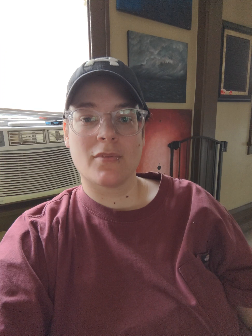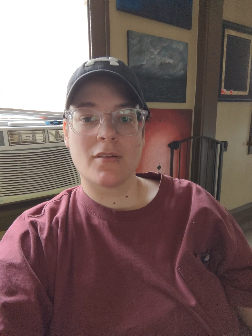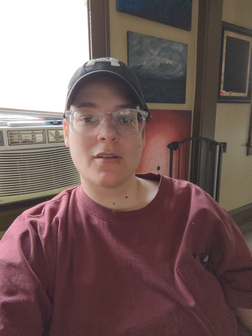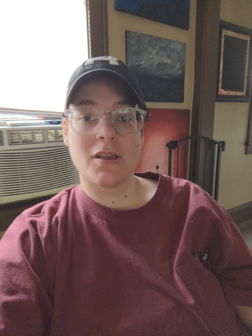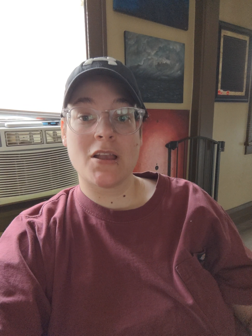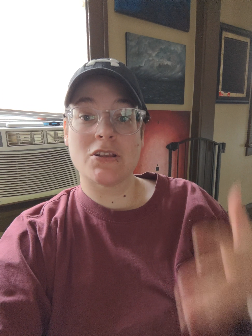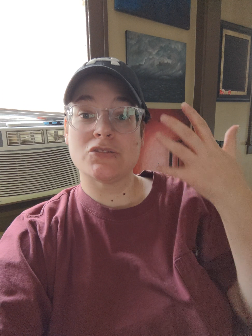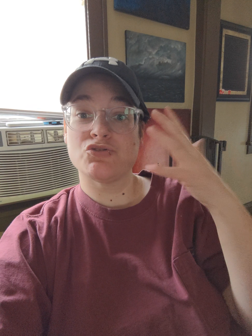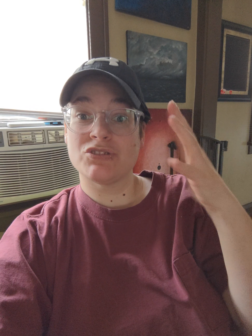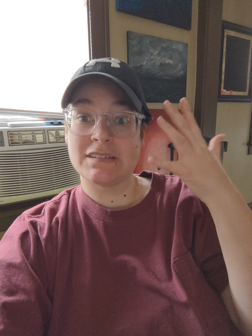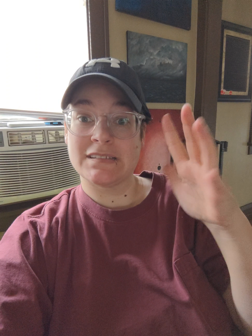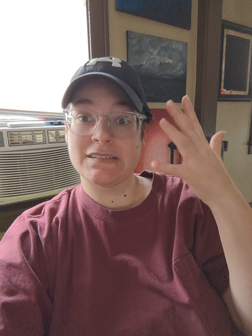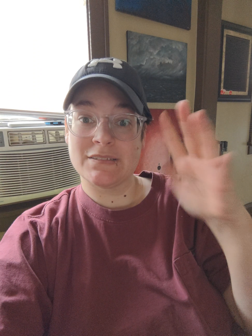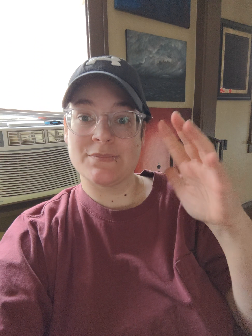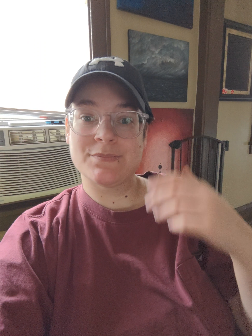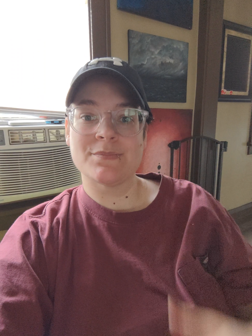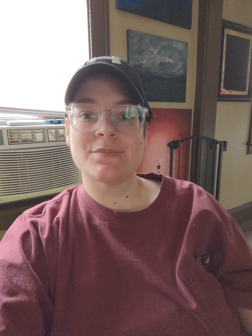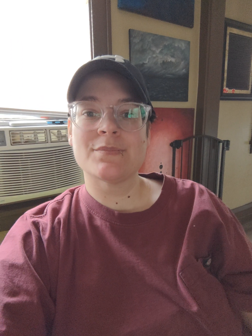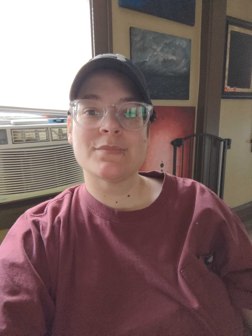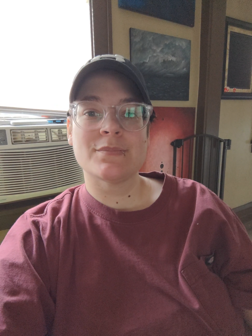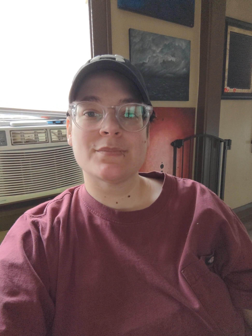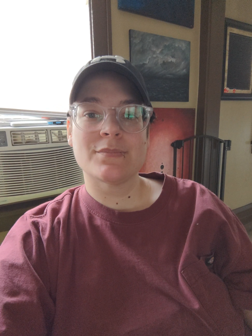tree